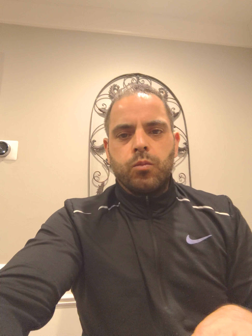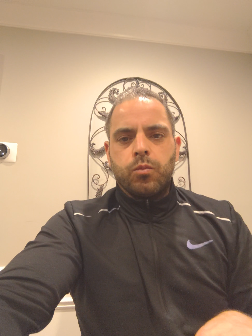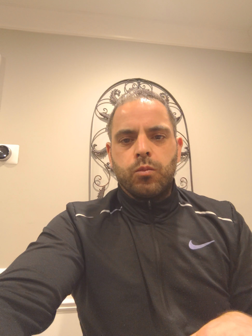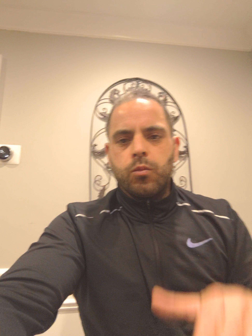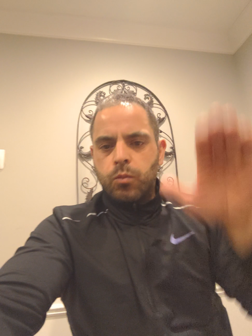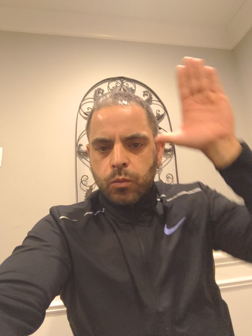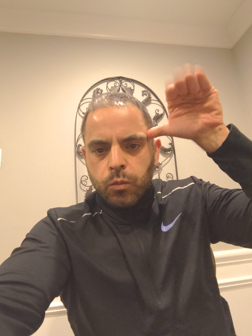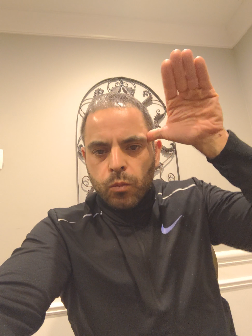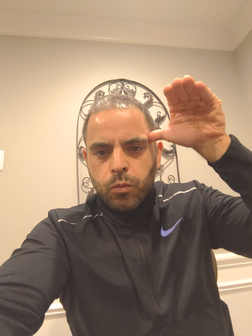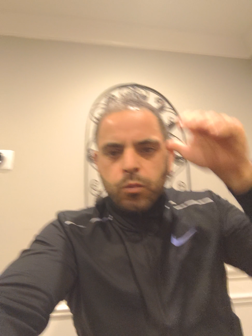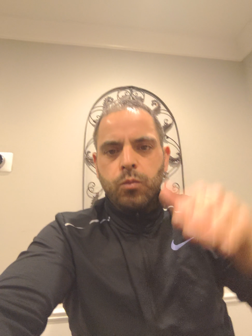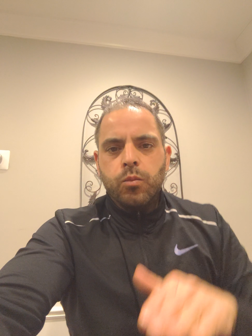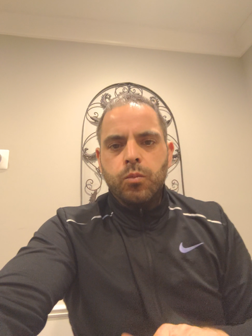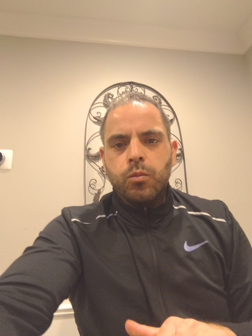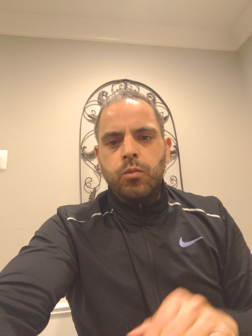donkey